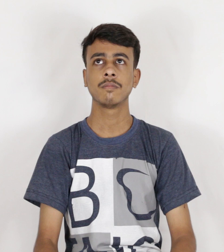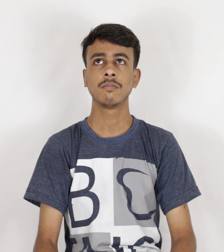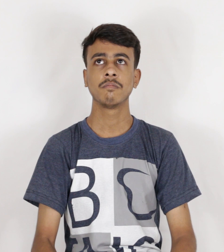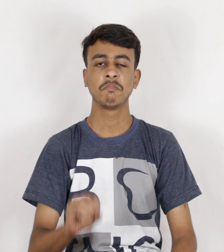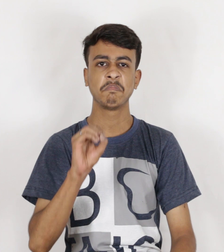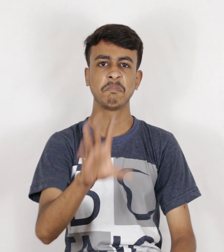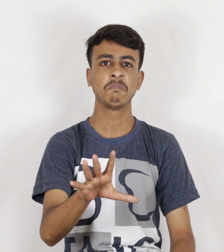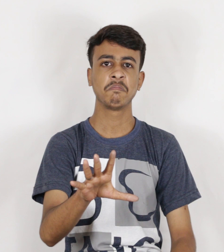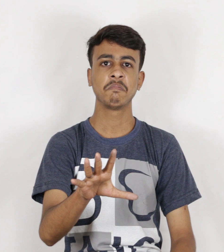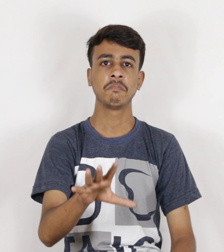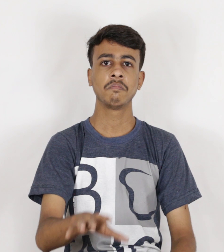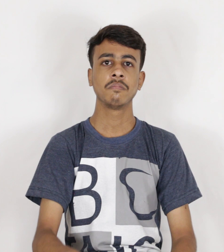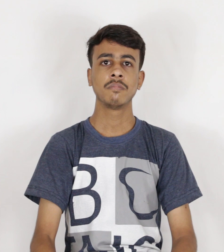bad